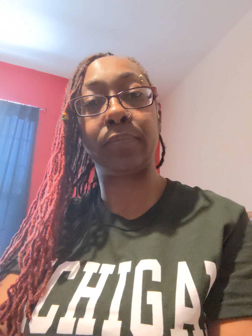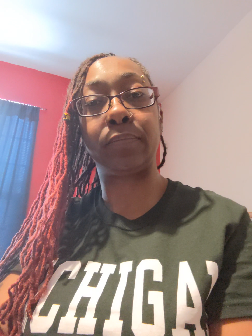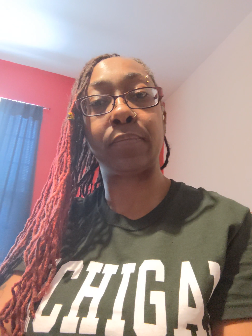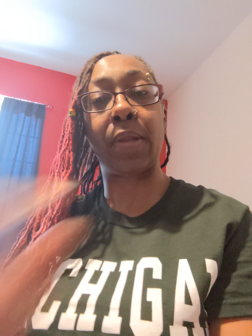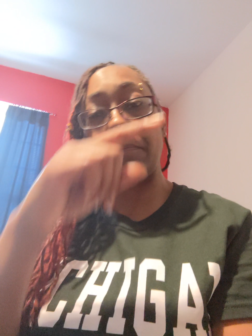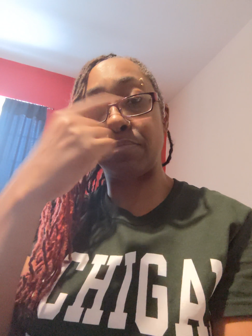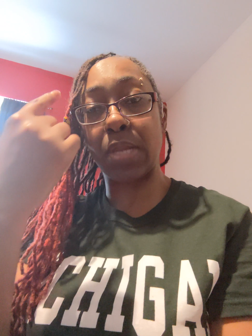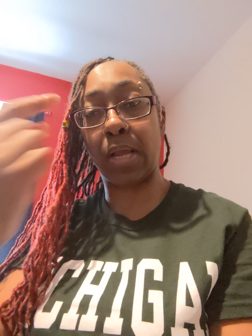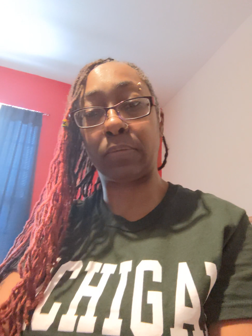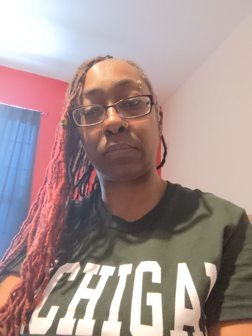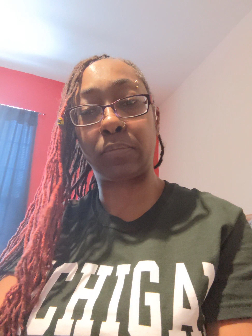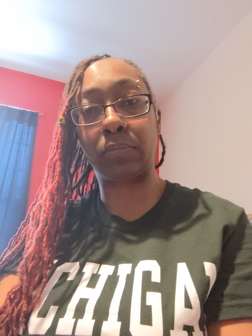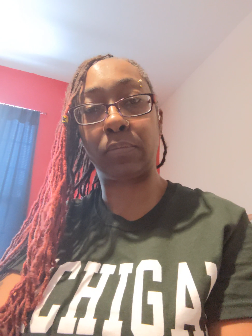black